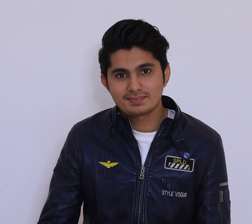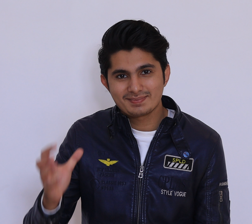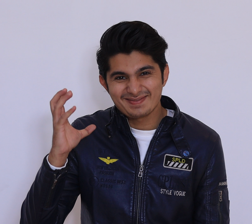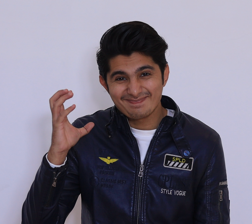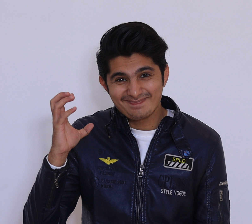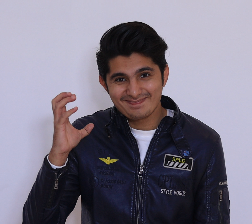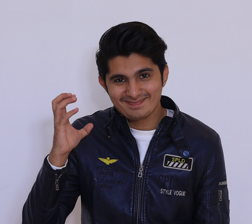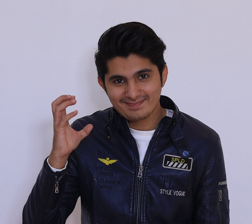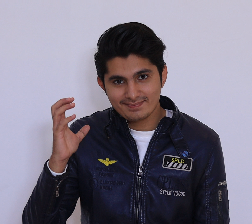stiff